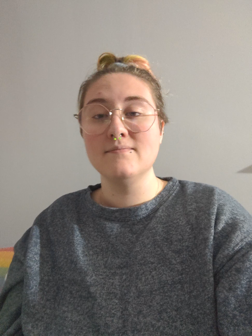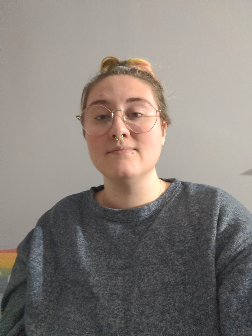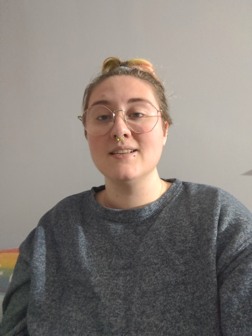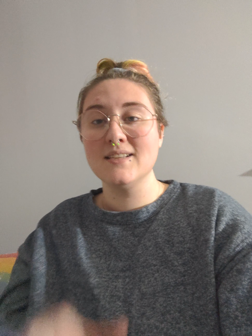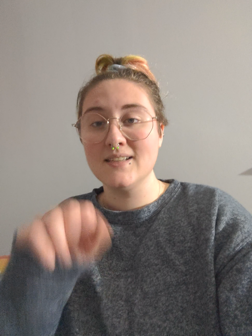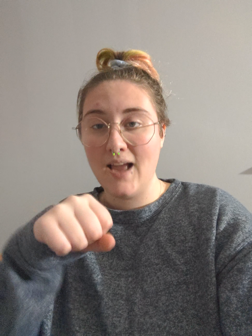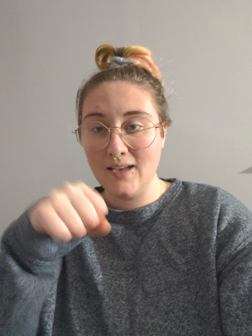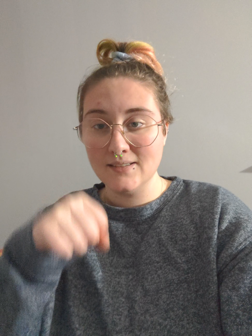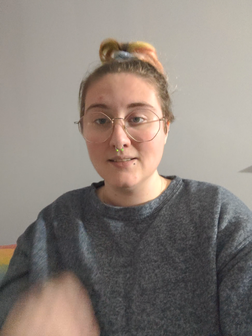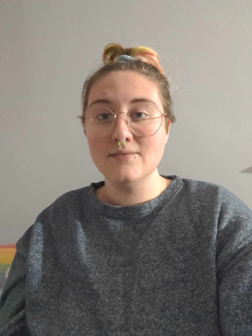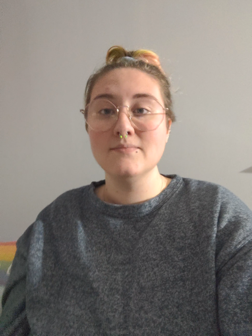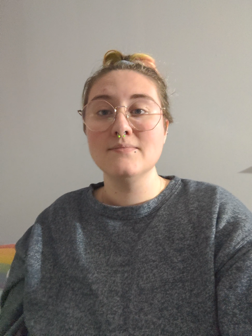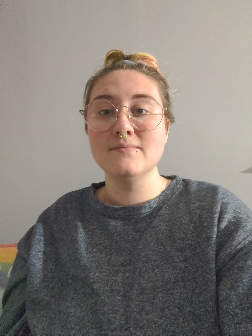yes